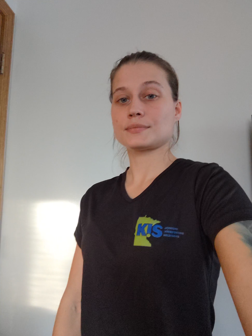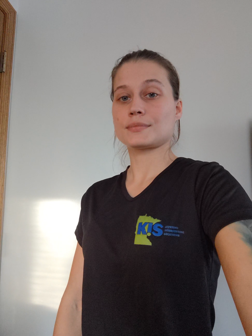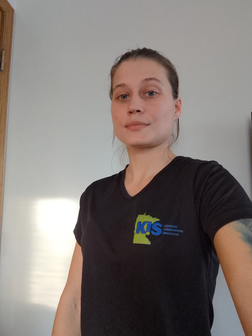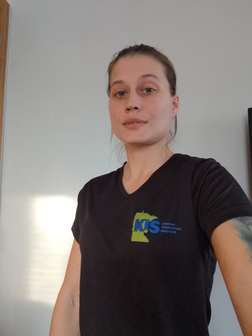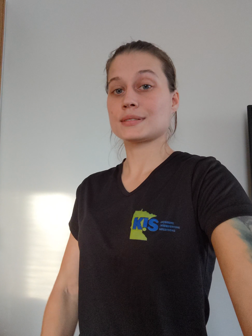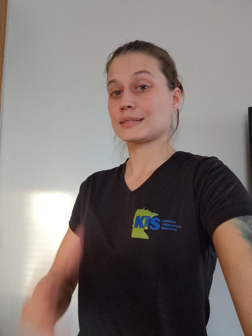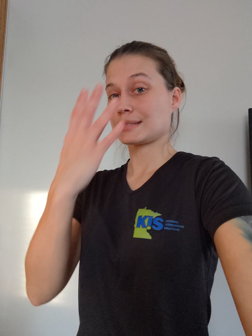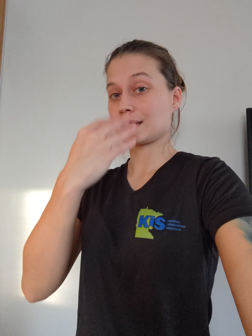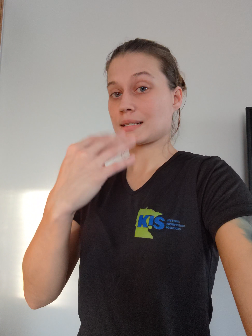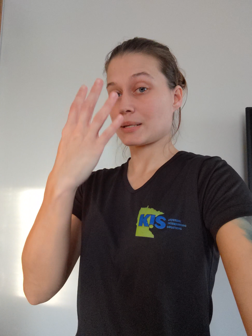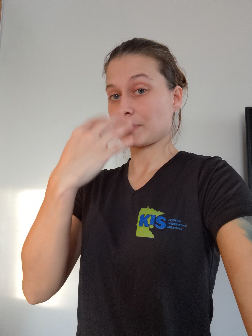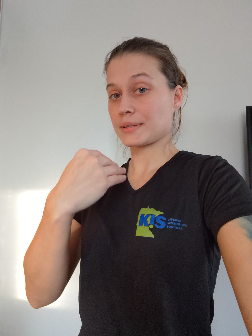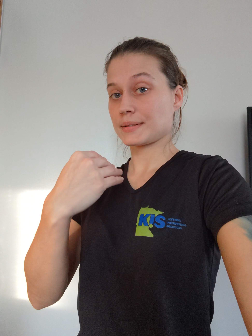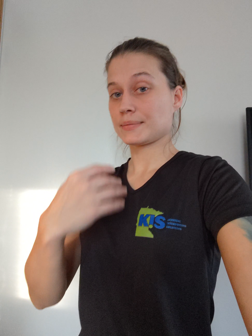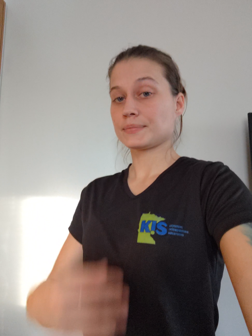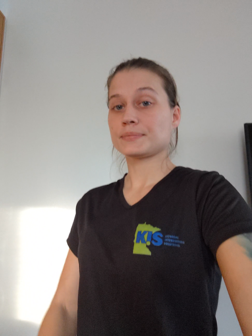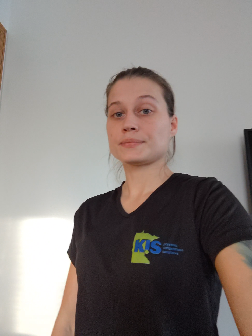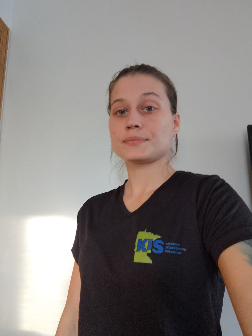sleepy